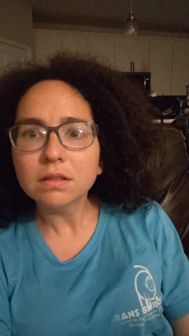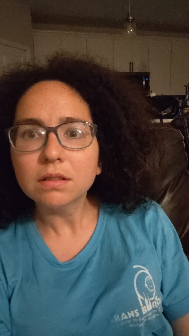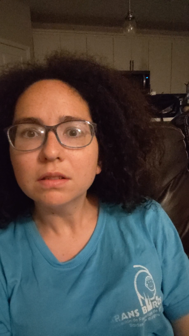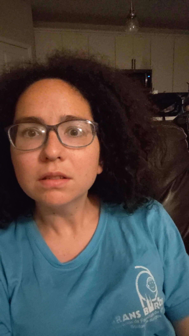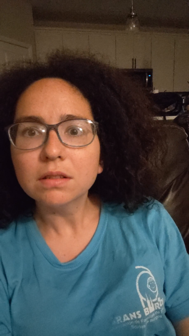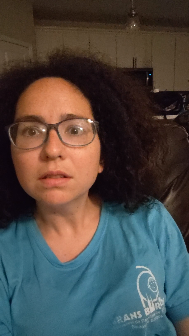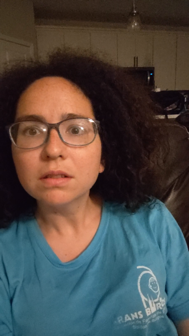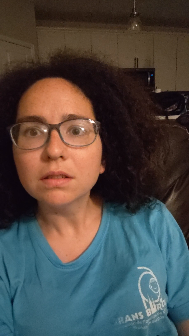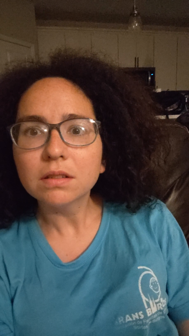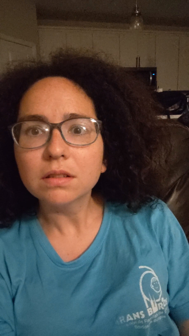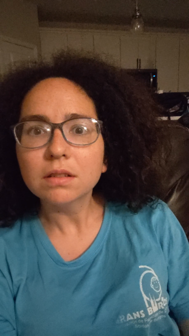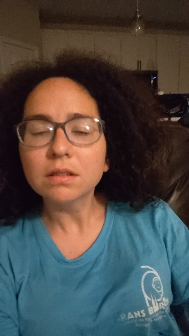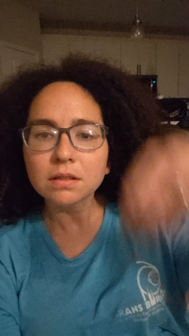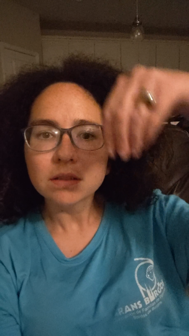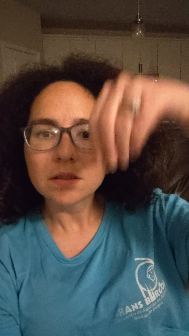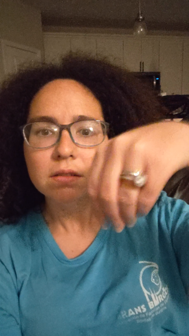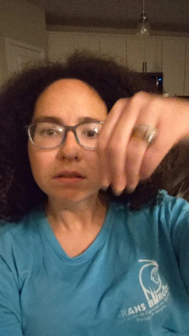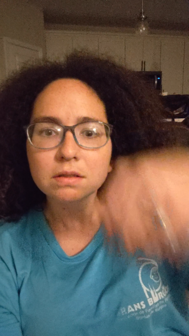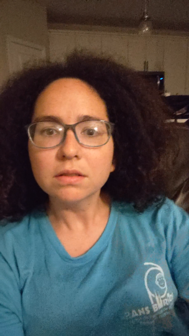inside